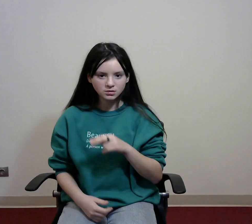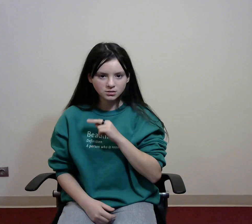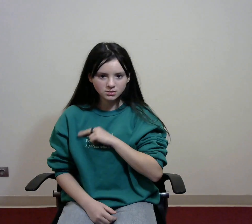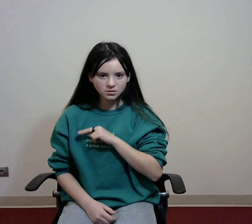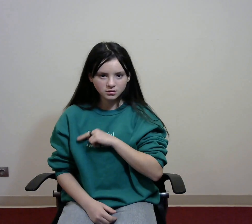iş